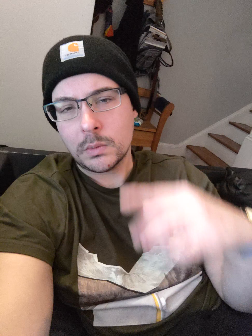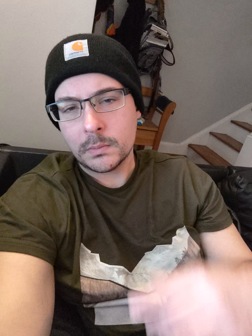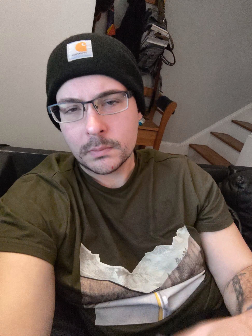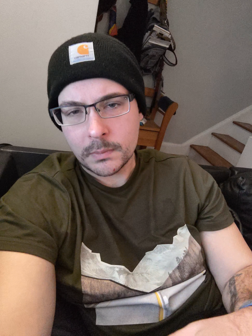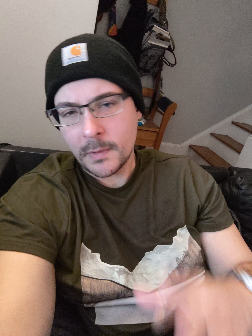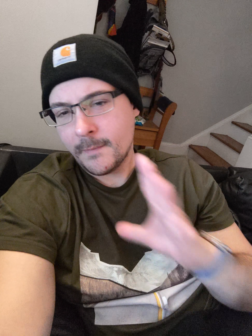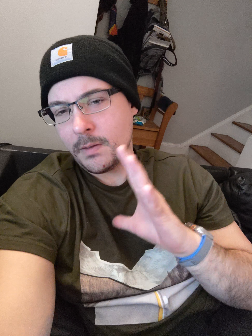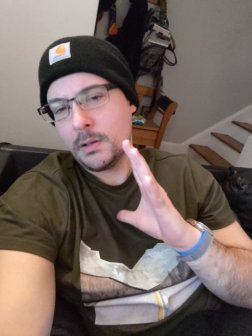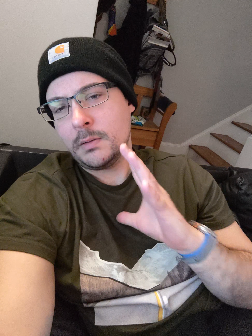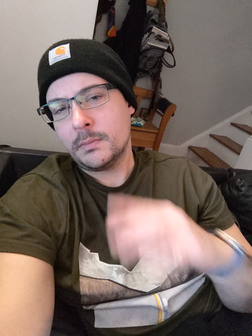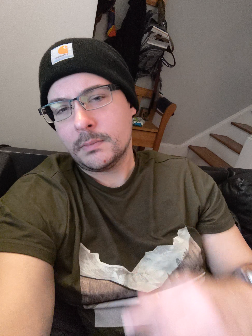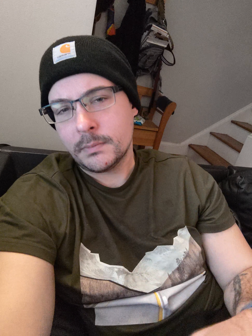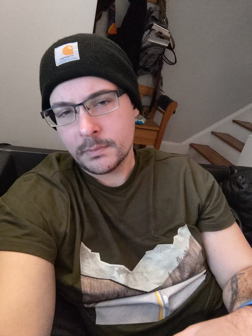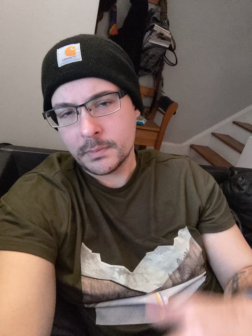fine